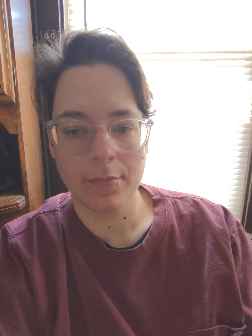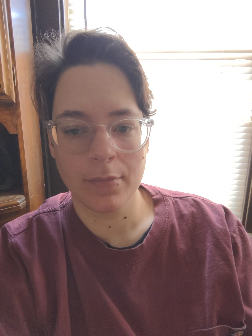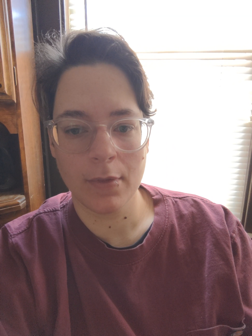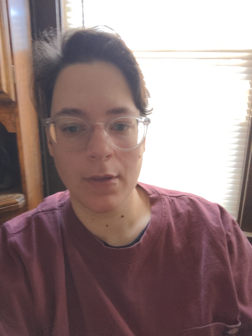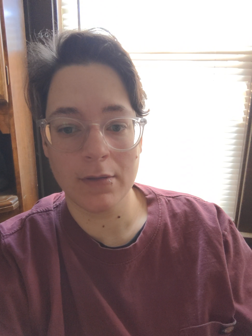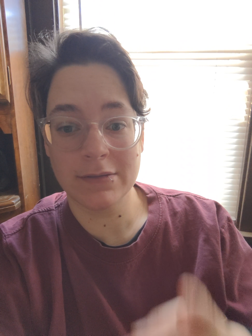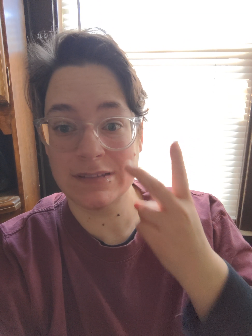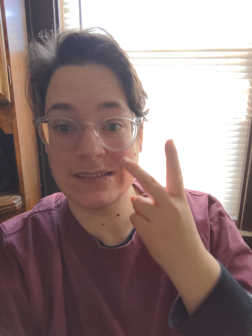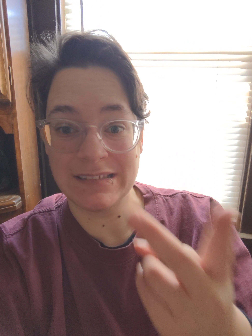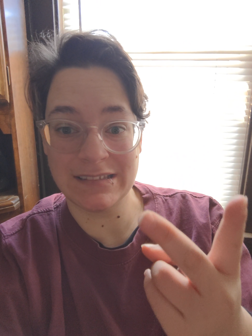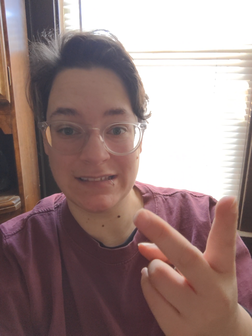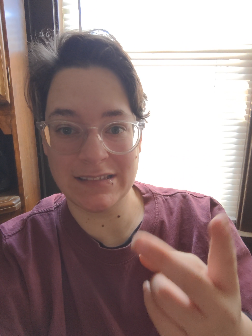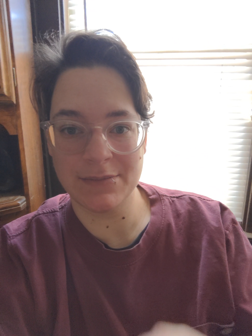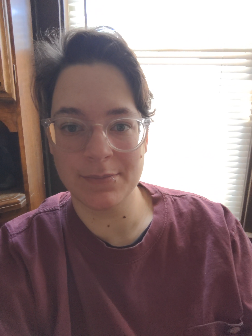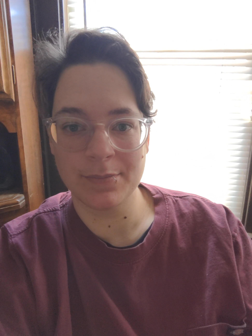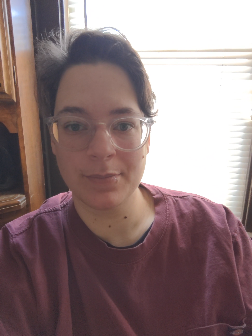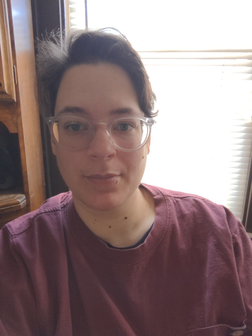see